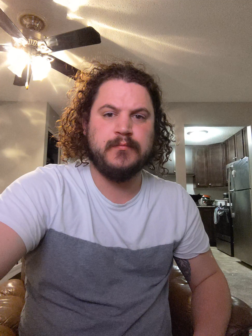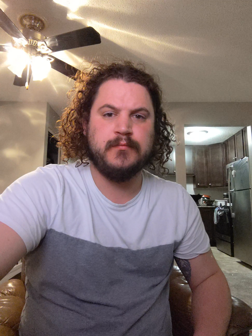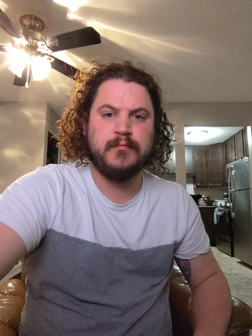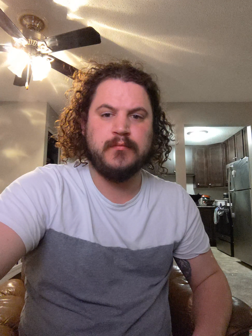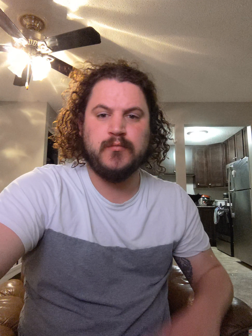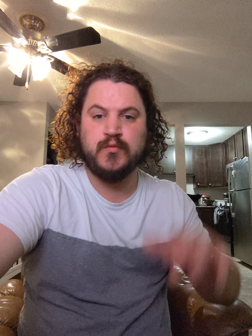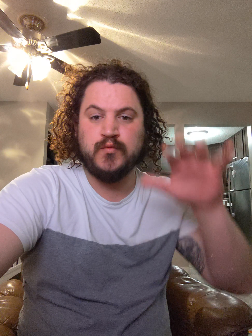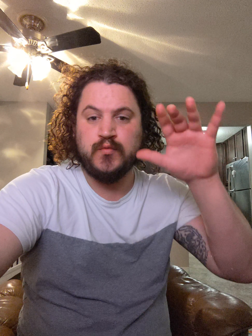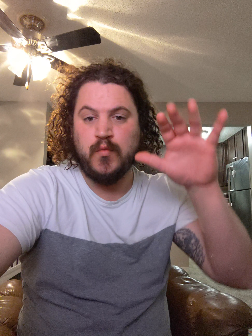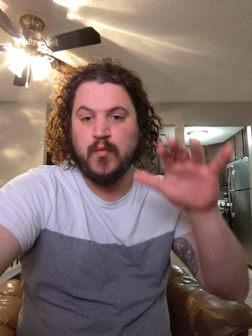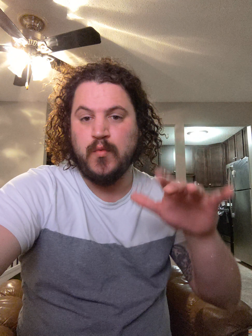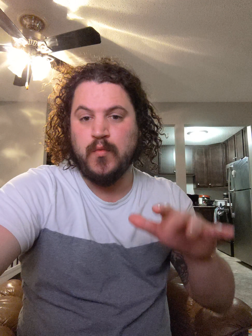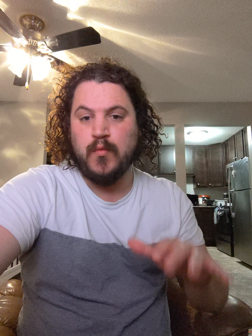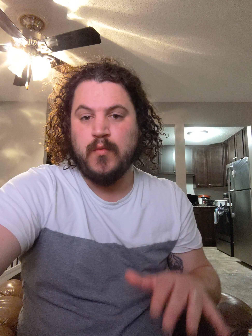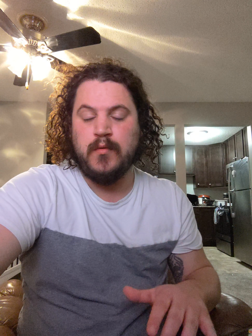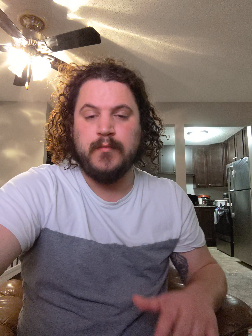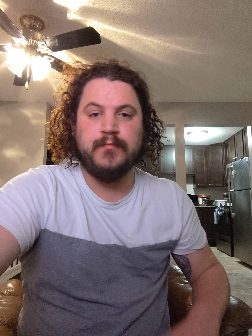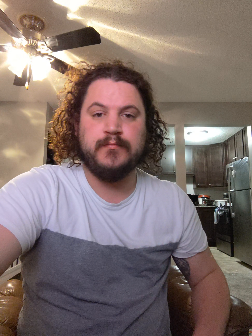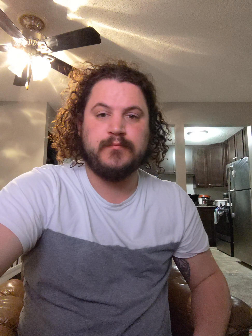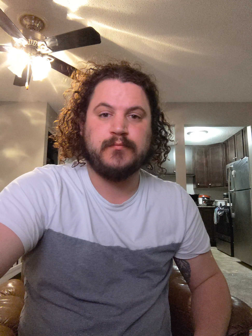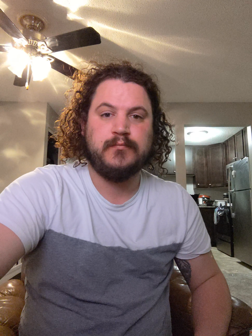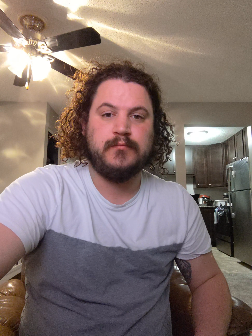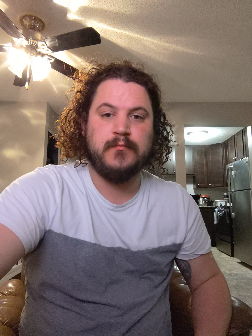snow